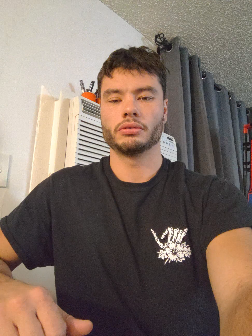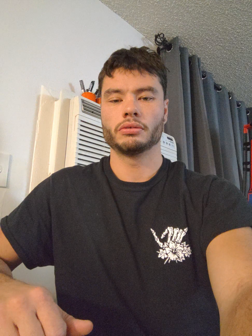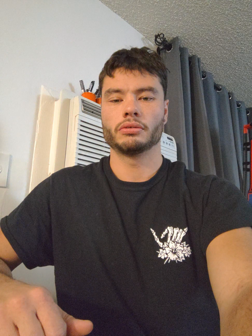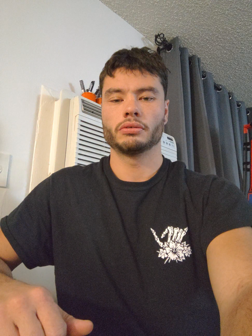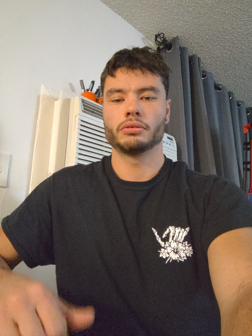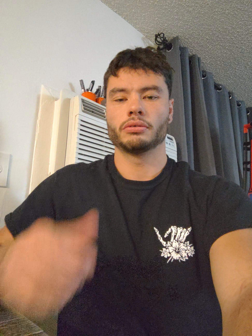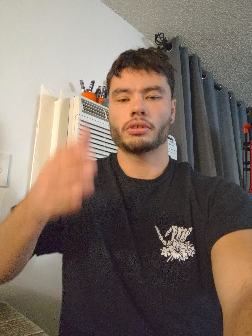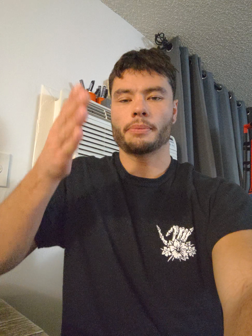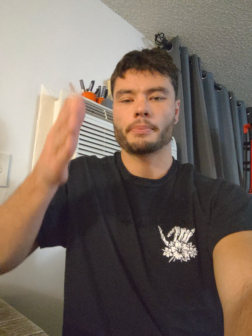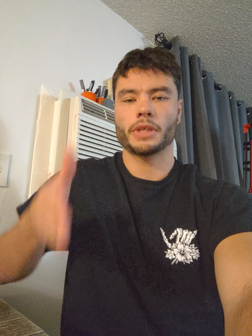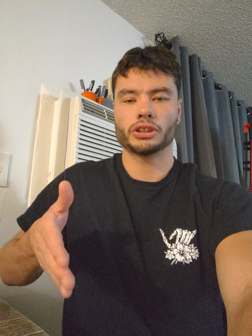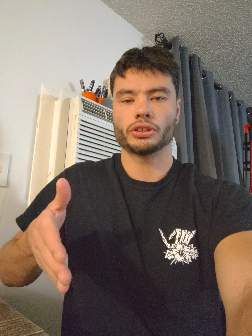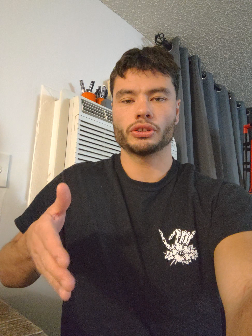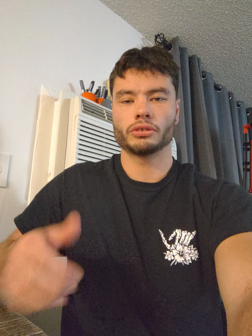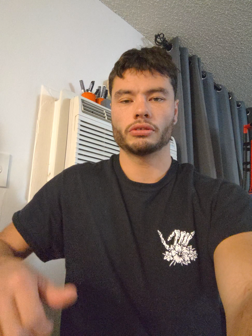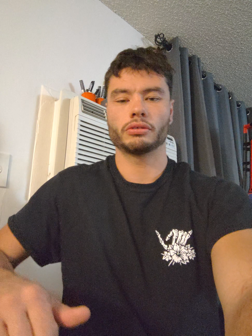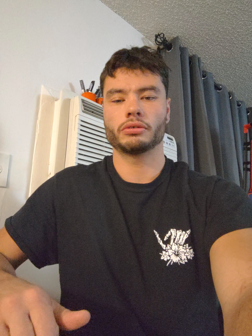person